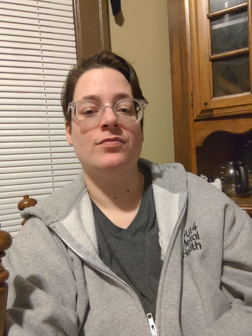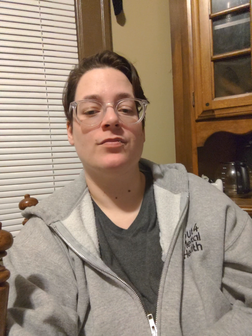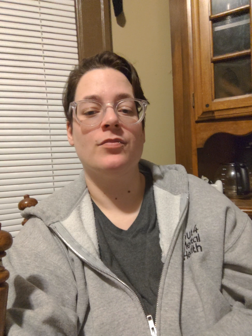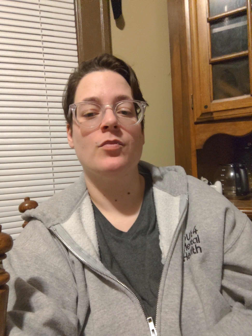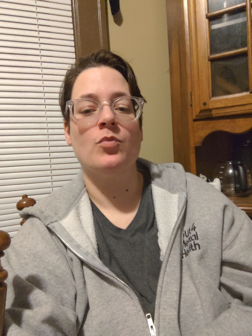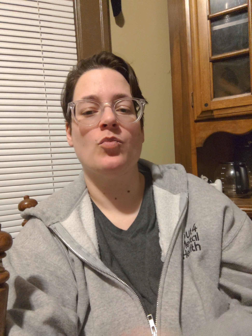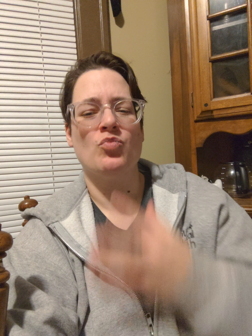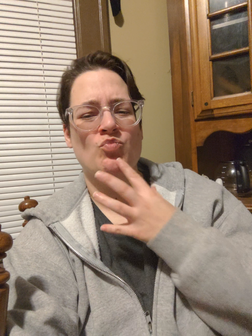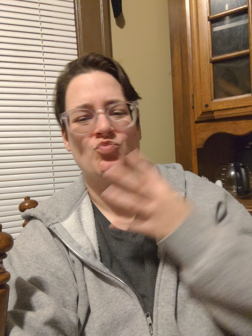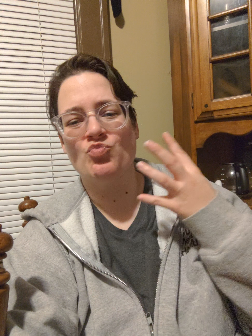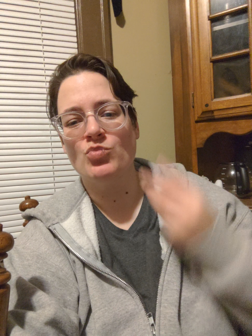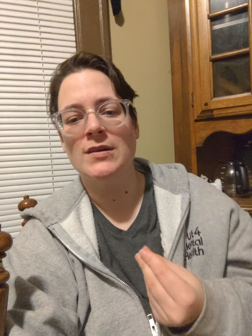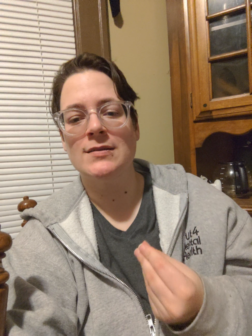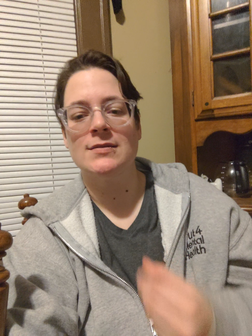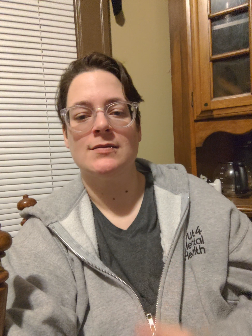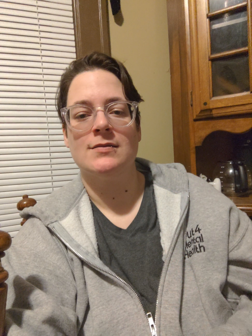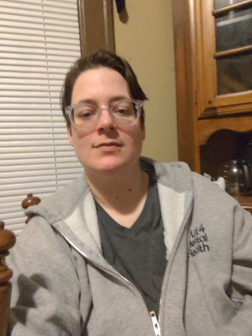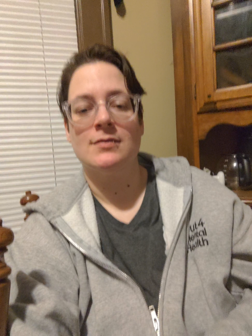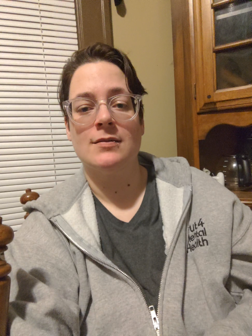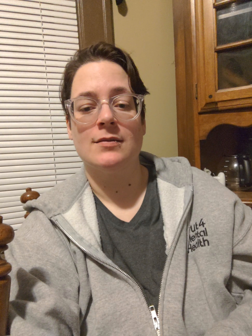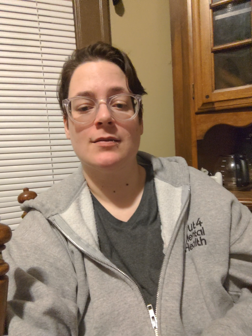wet